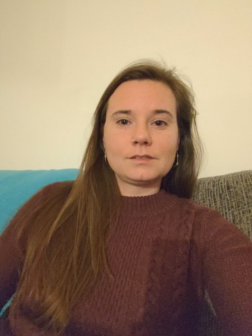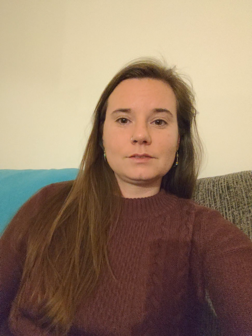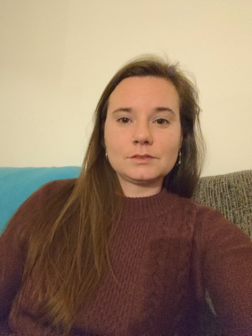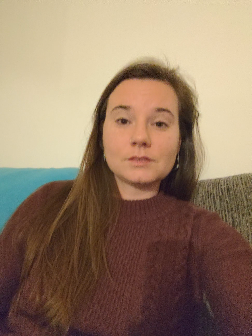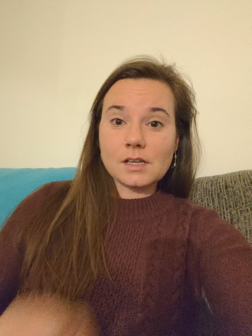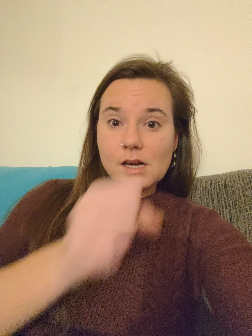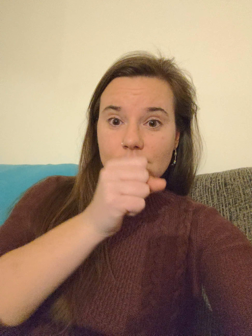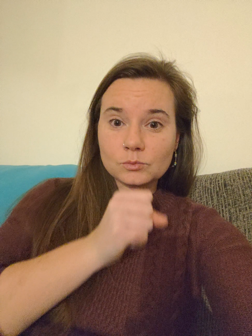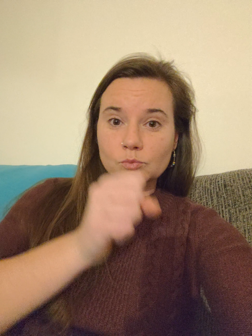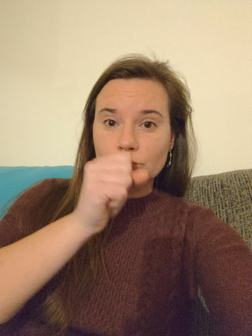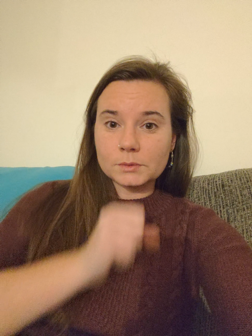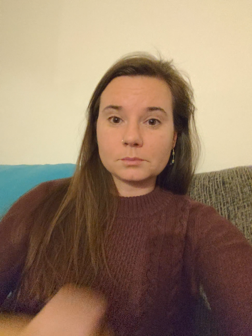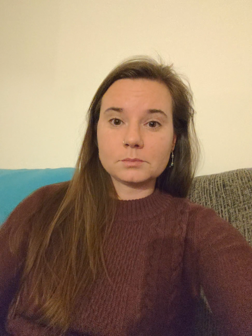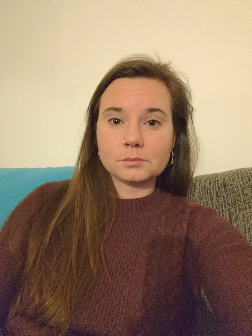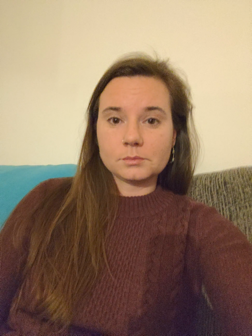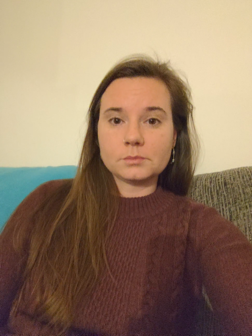ice cream